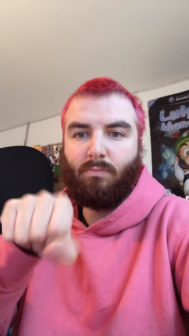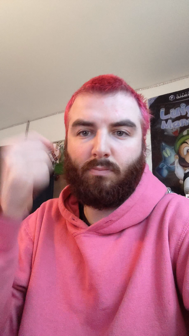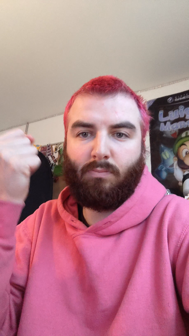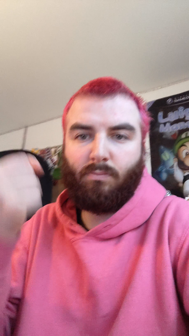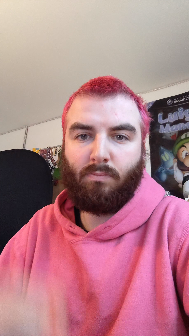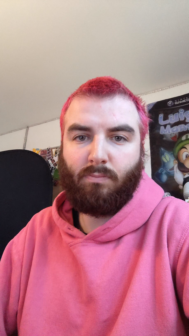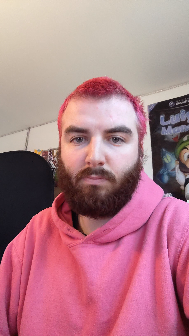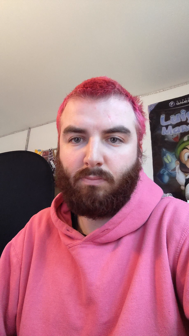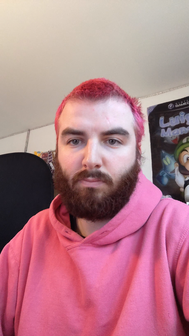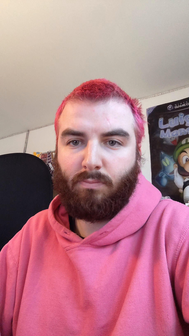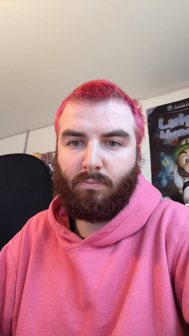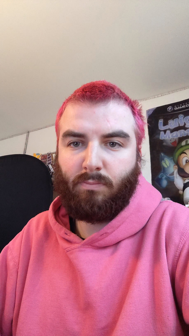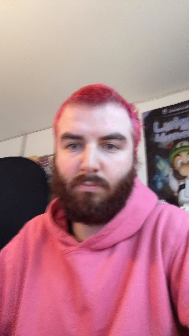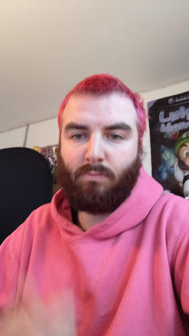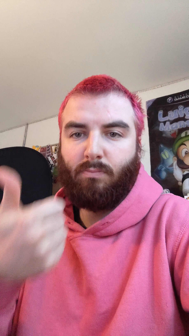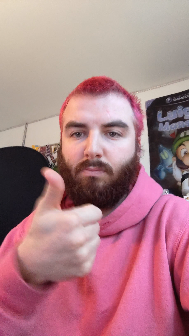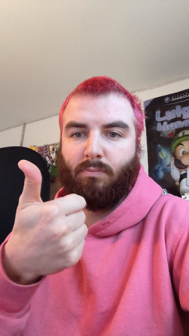game